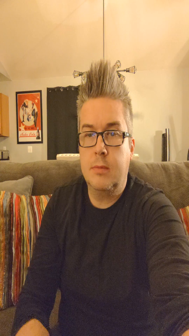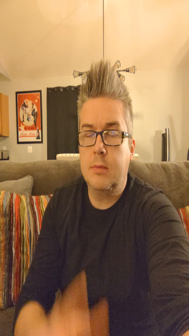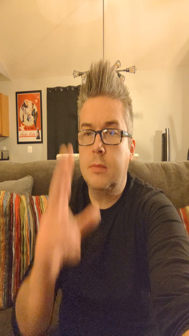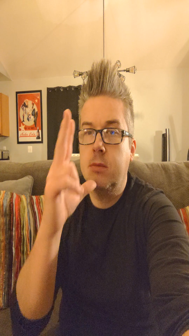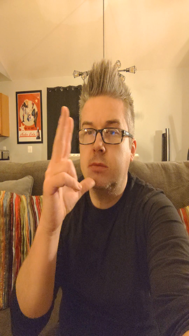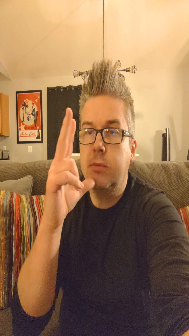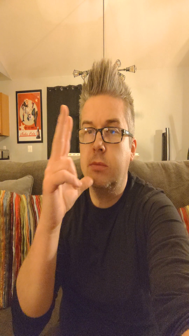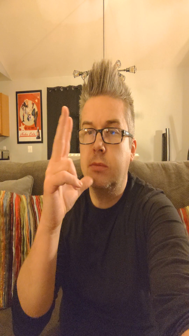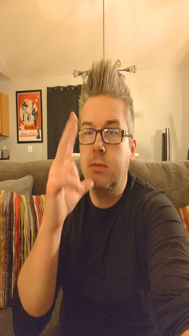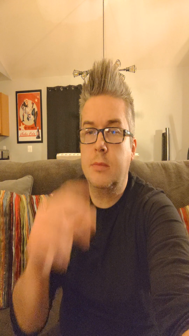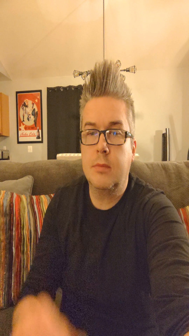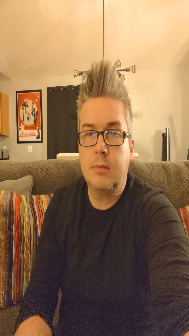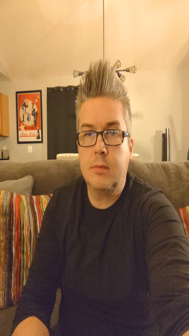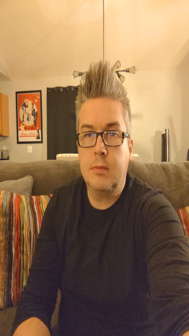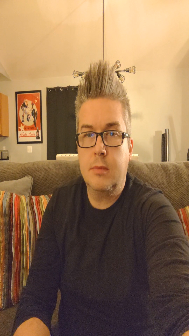hen